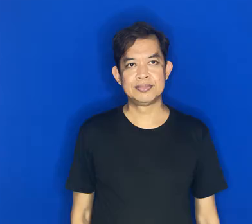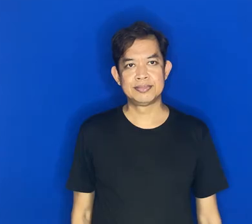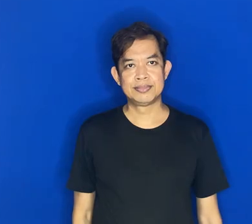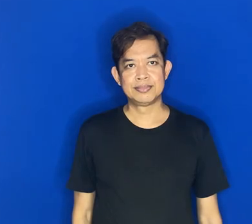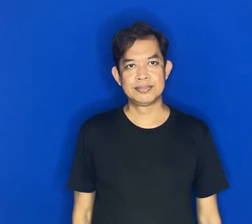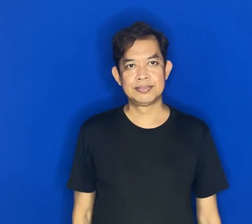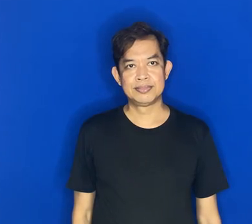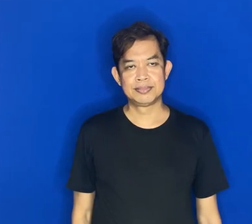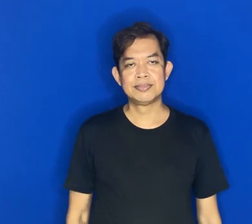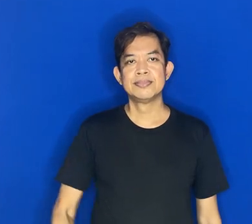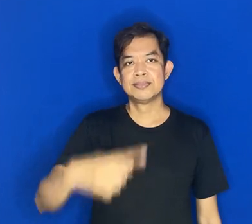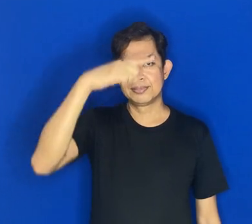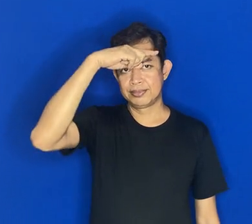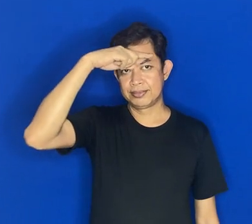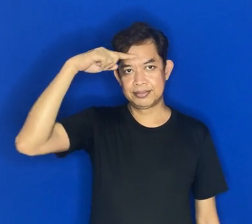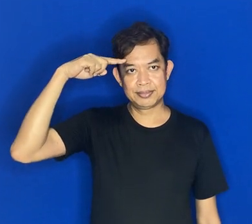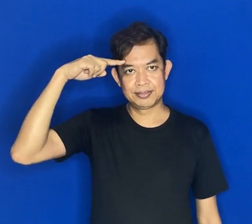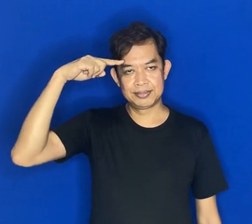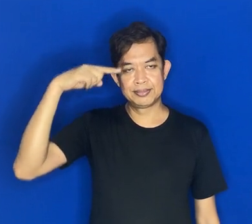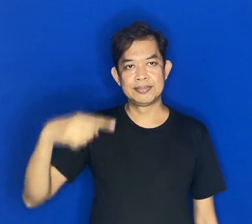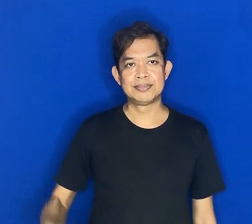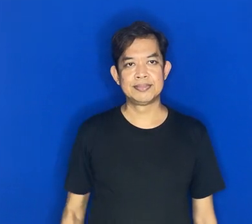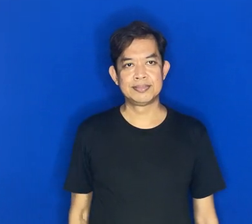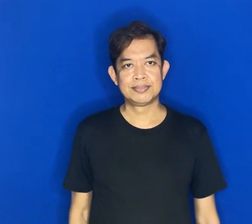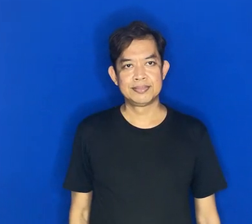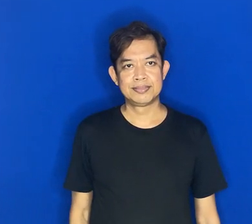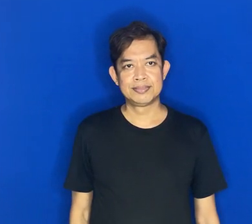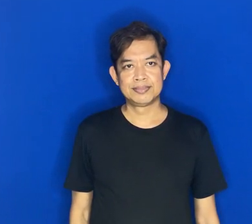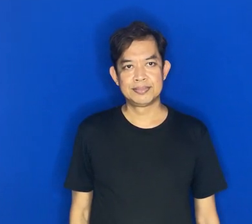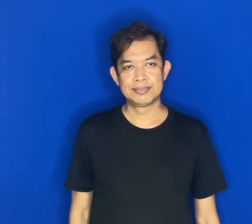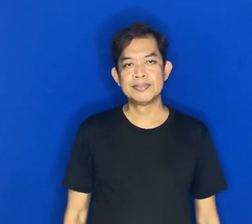black